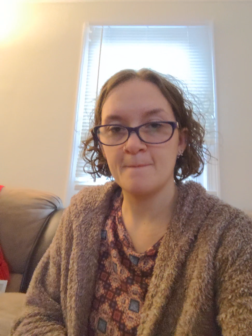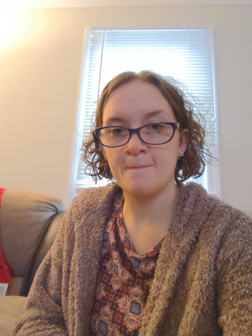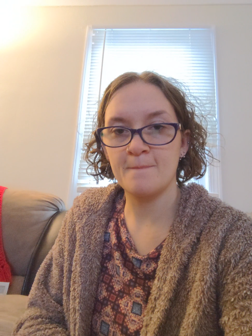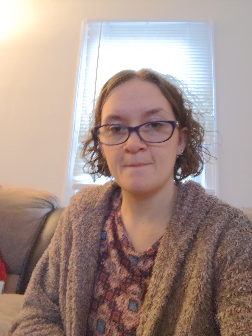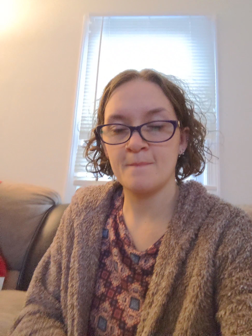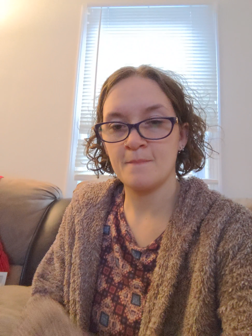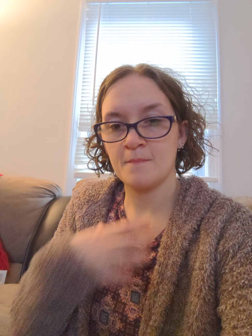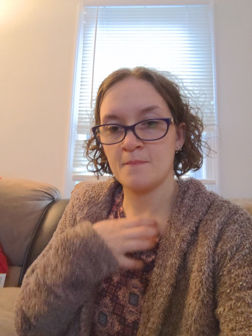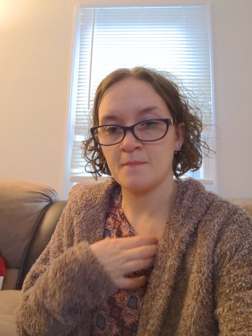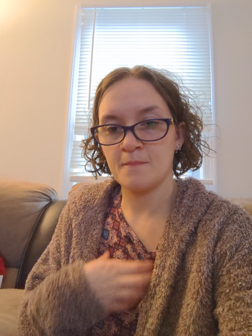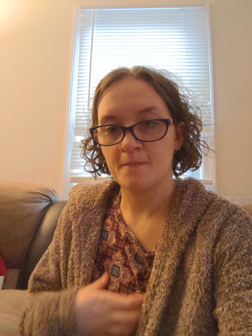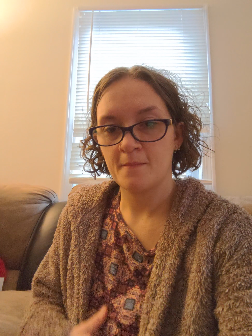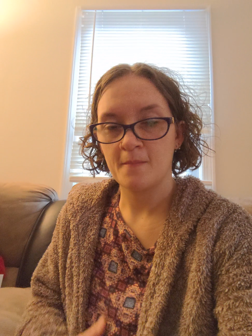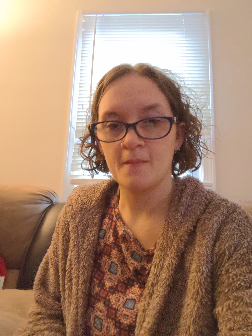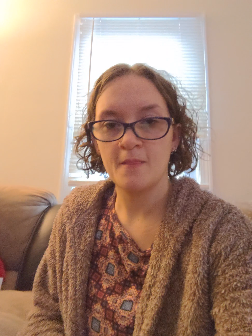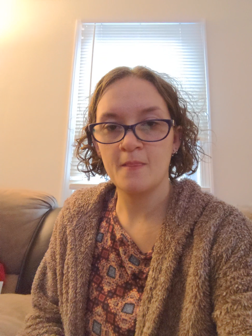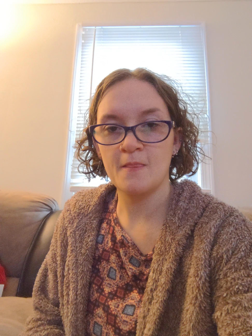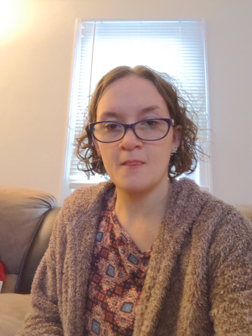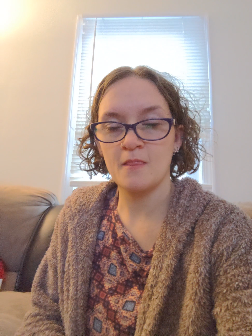hungry